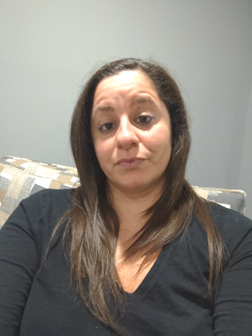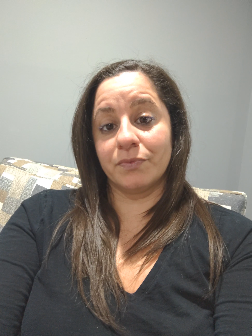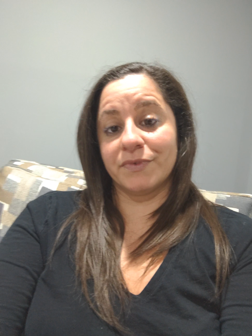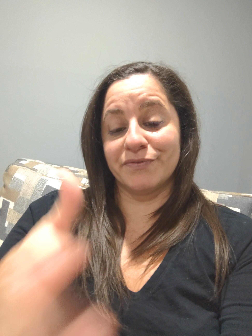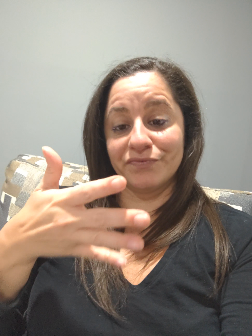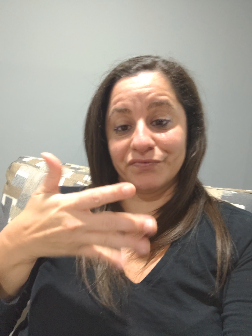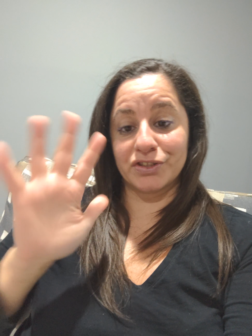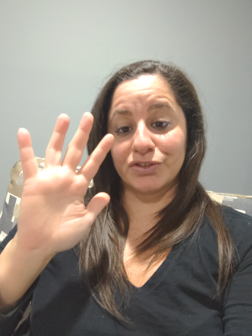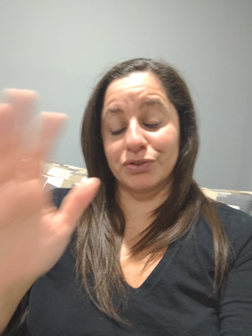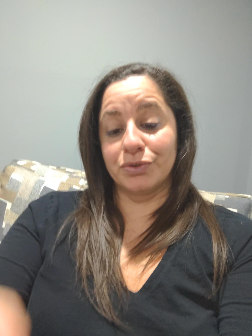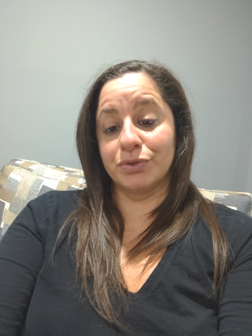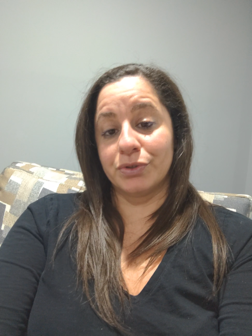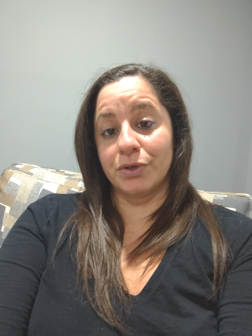finish